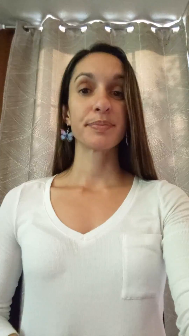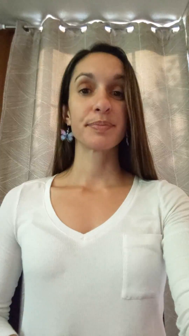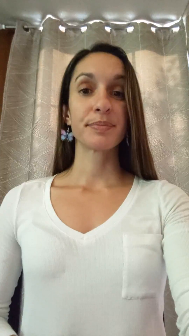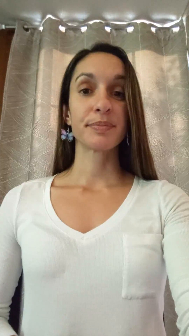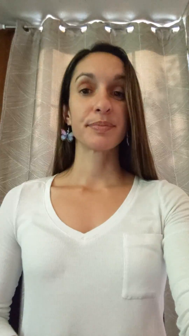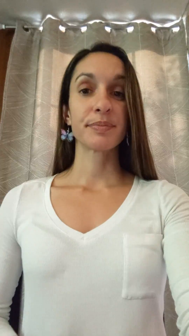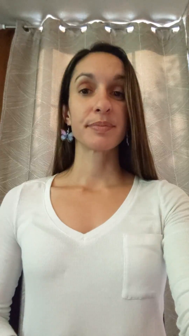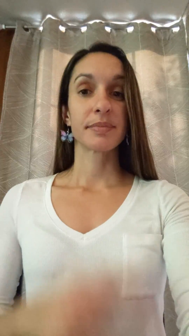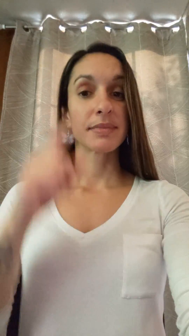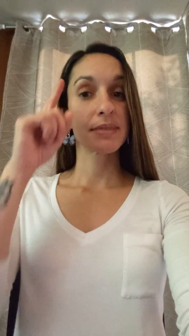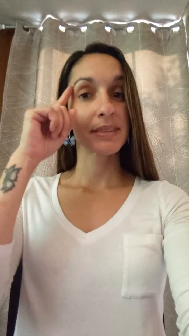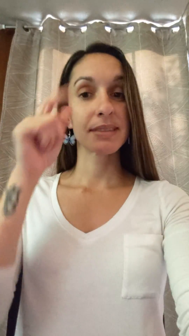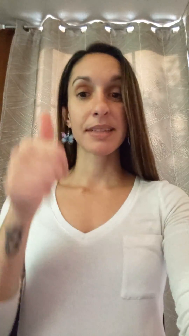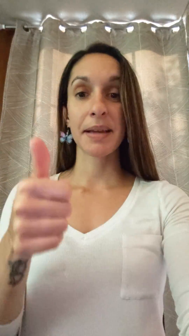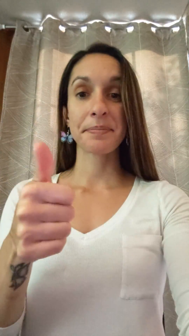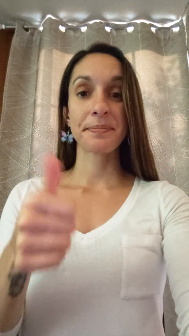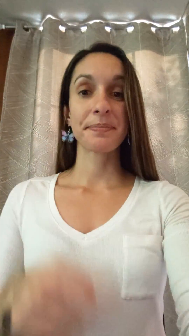dime